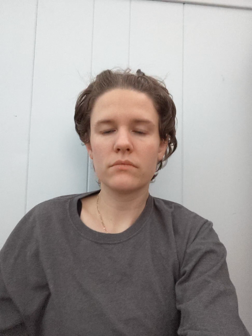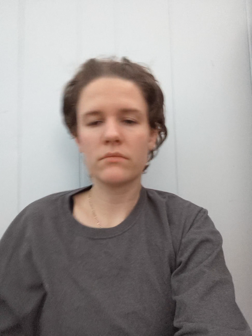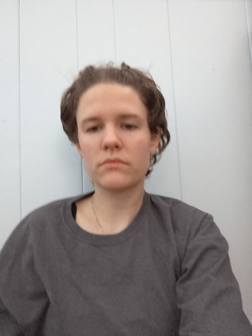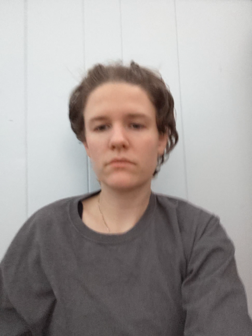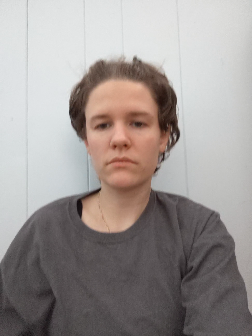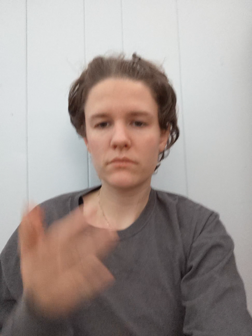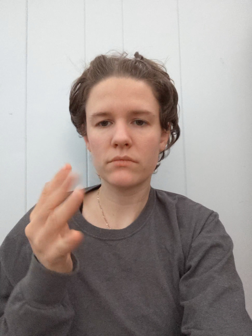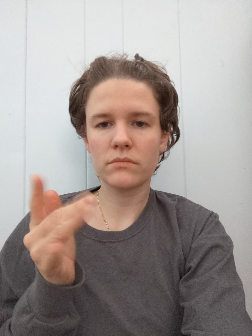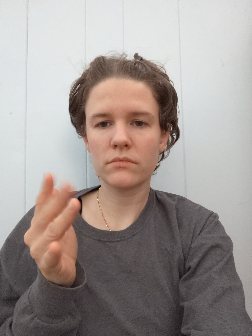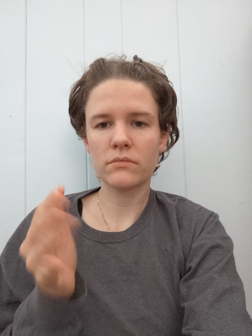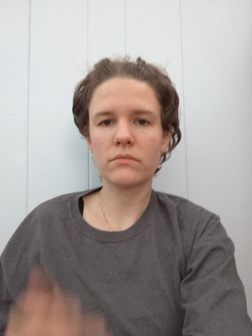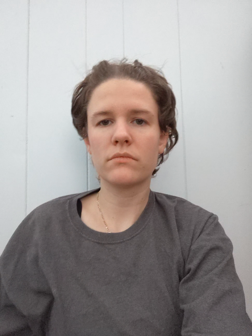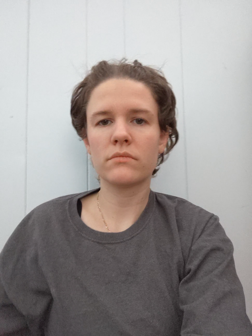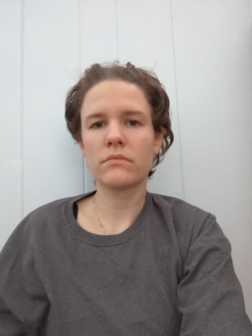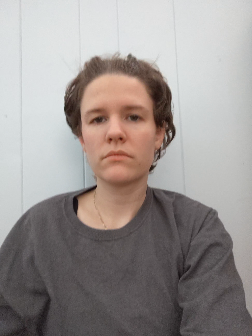finger